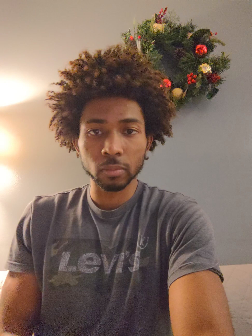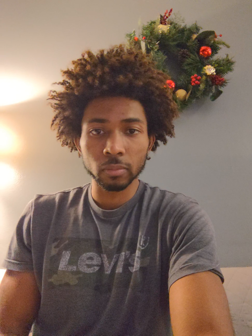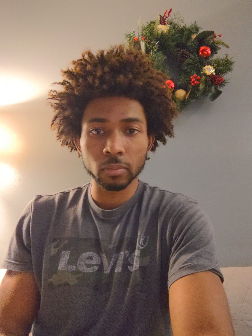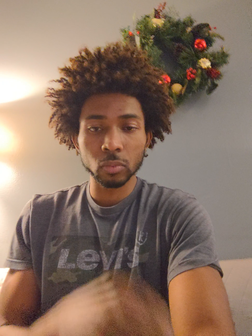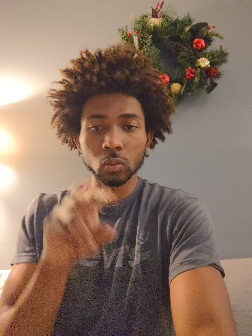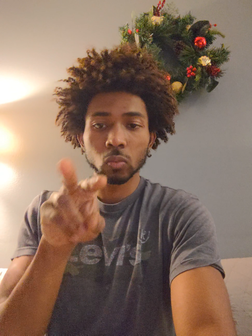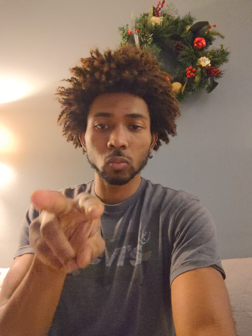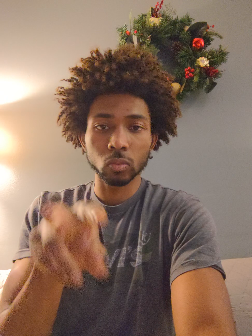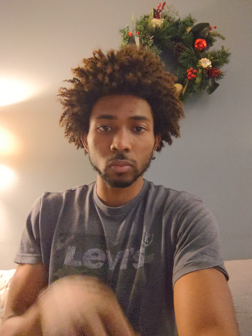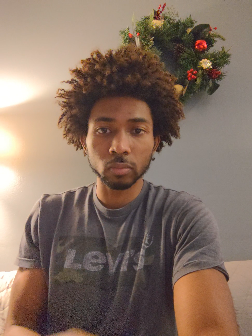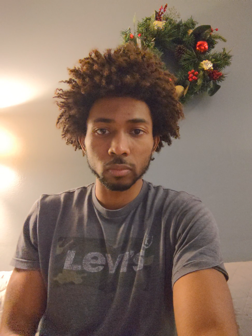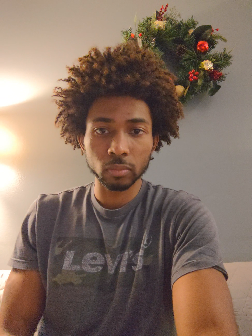look